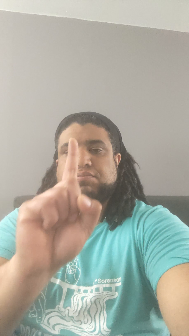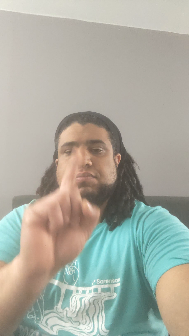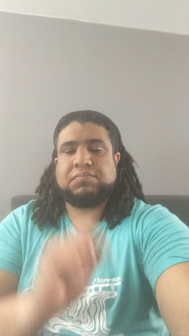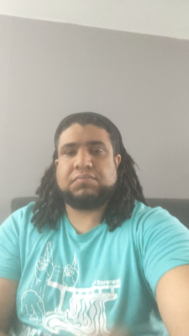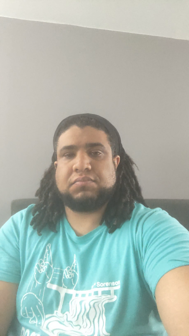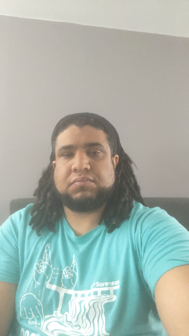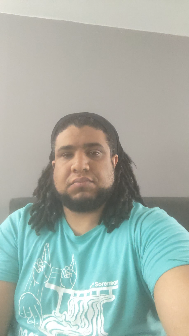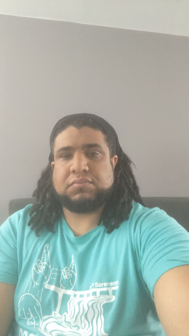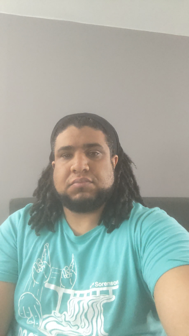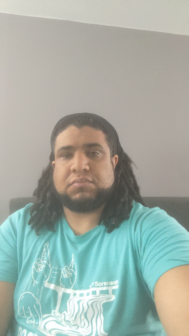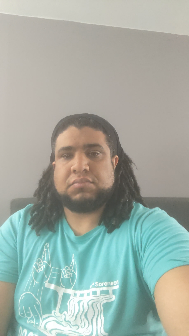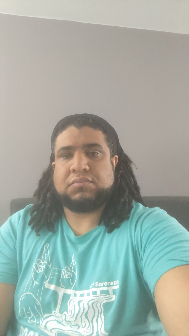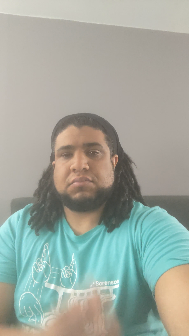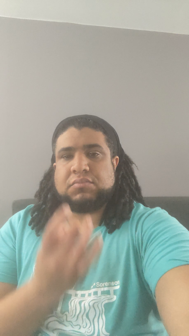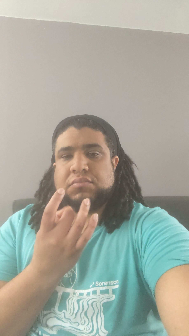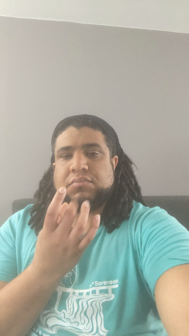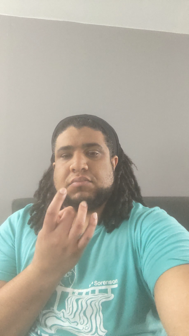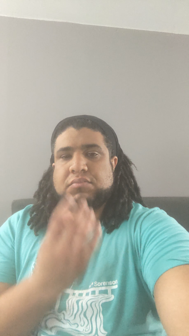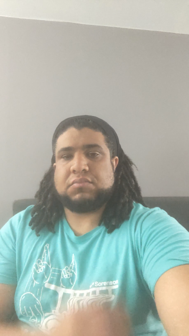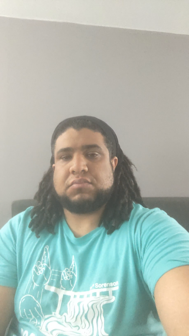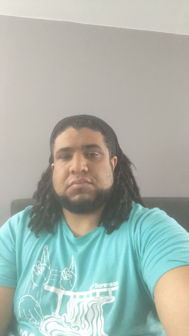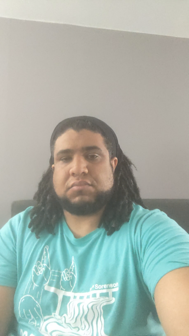light bulb